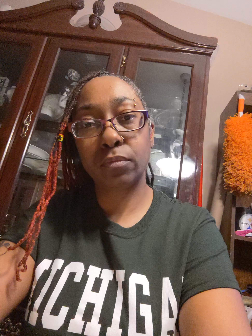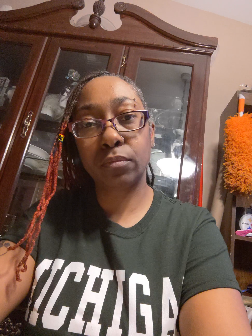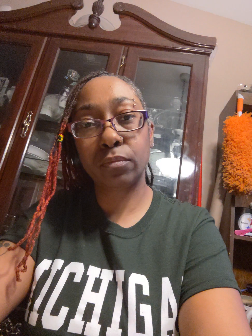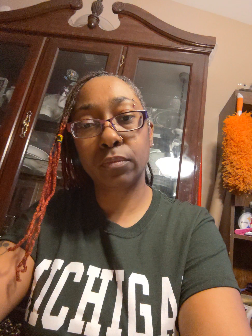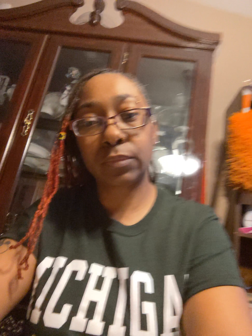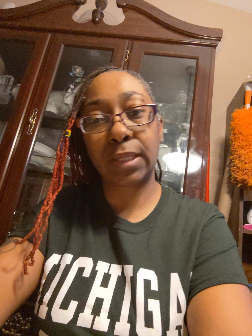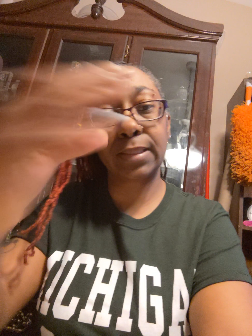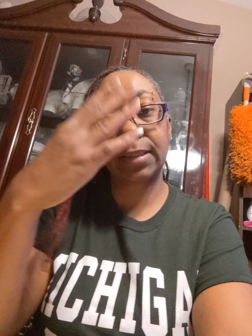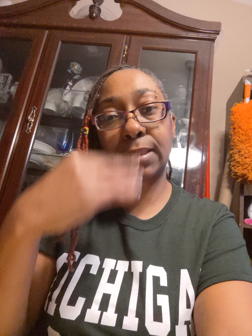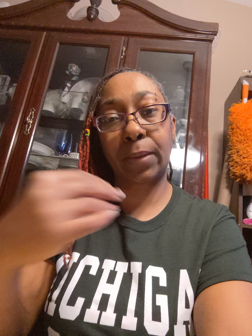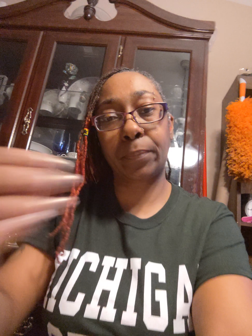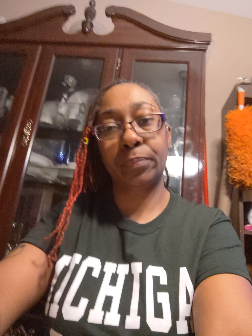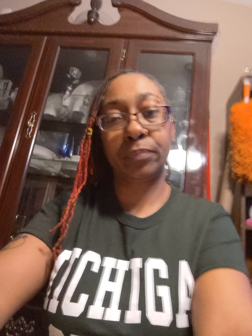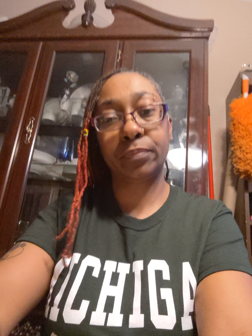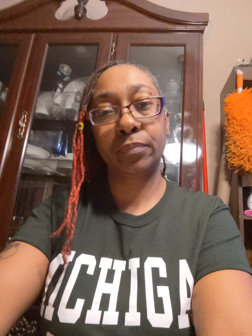sleep